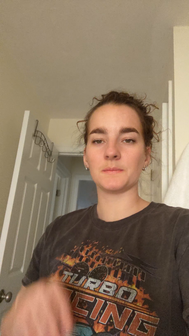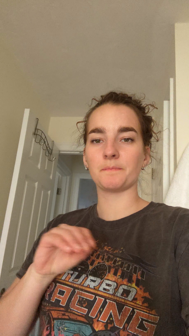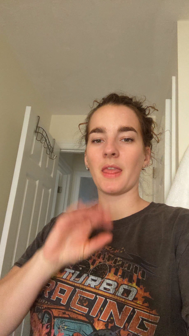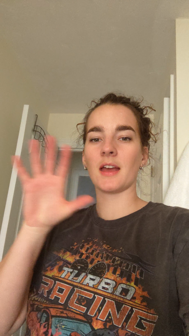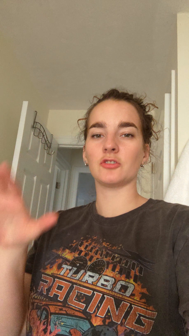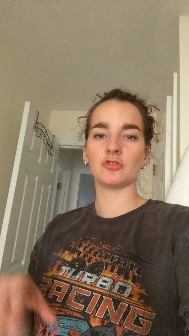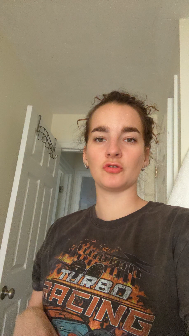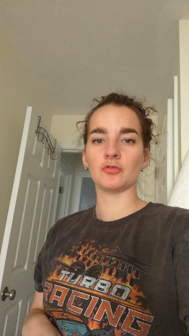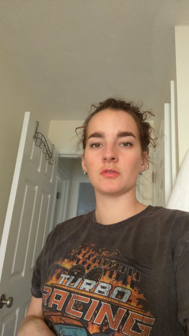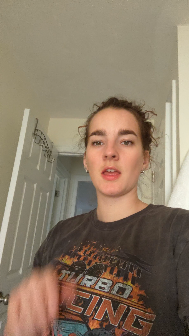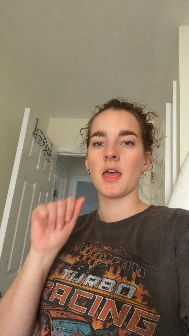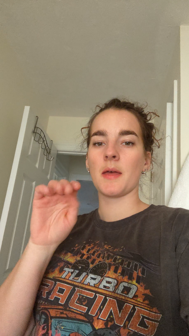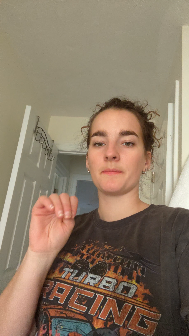am